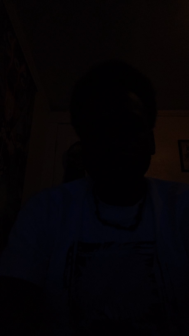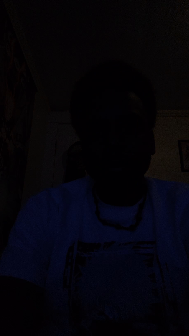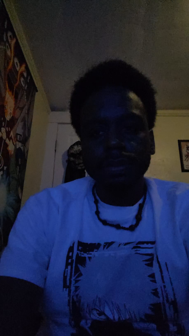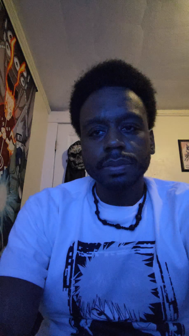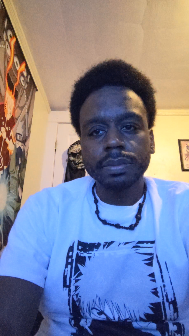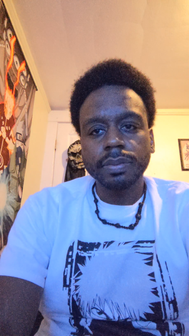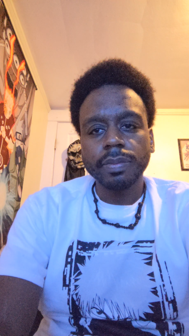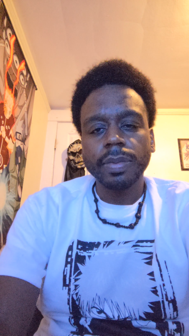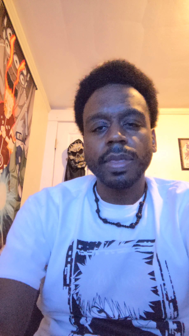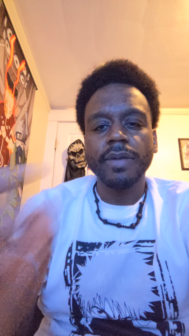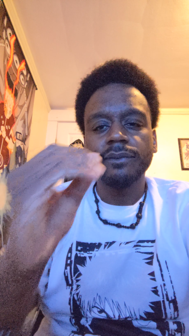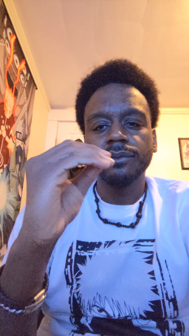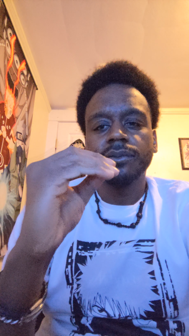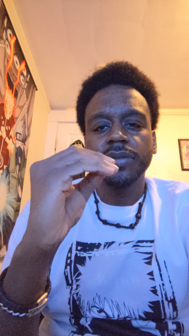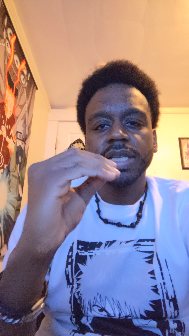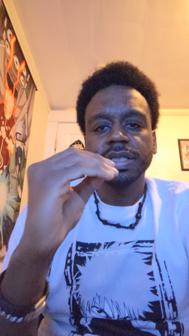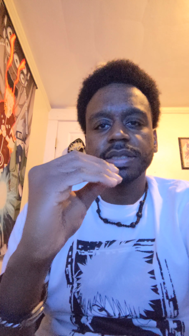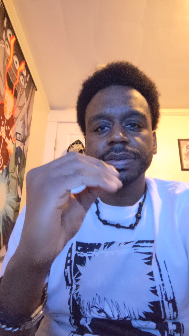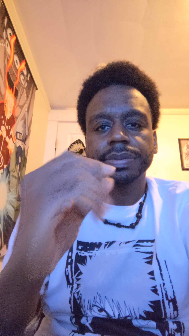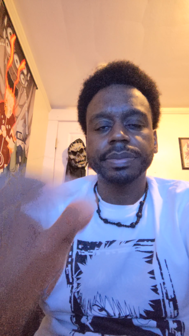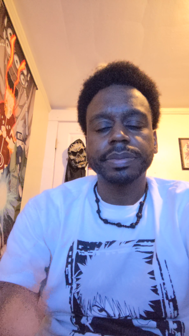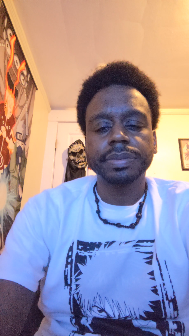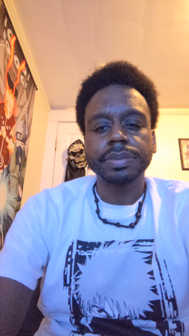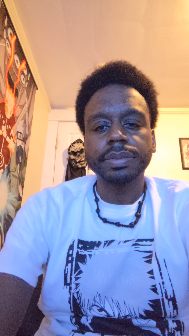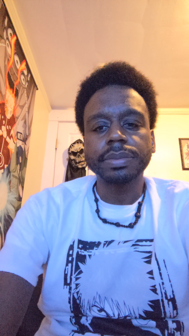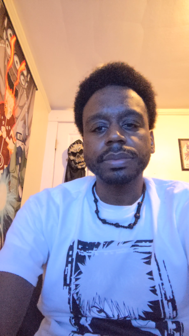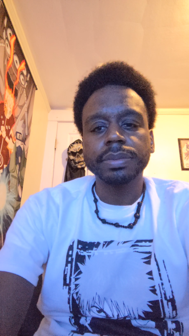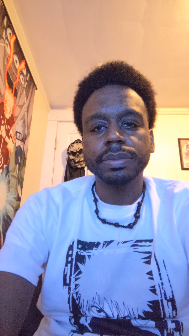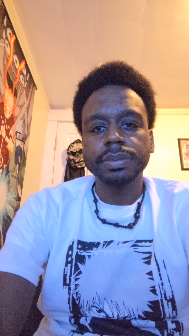fix